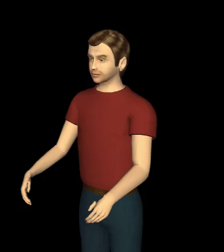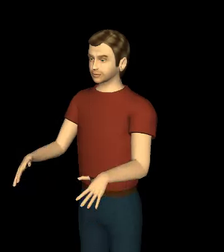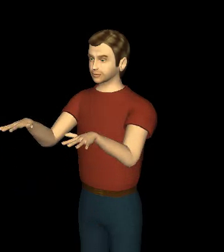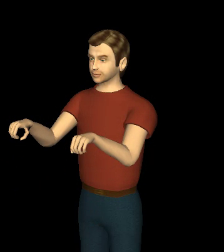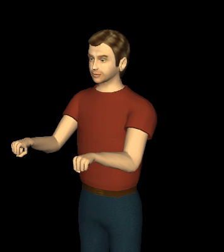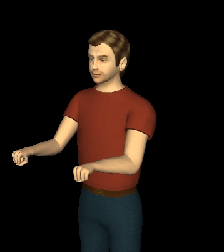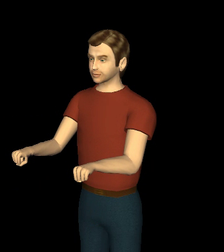مشغول